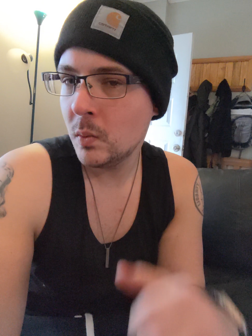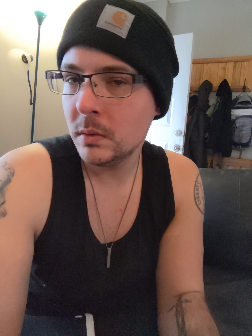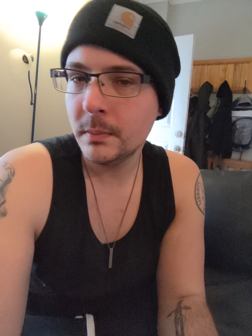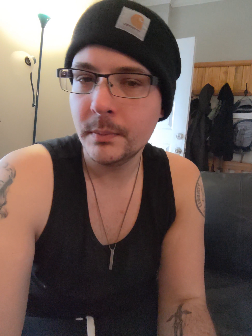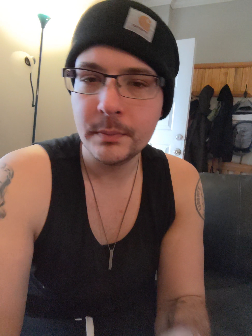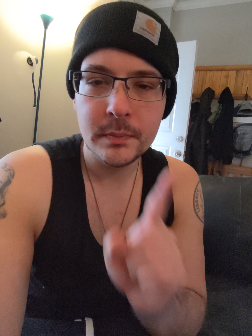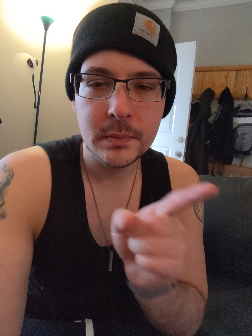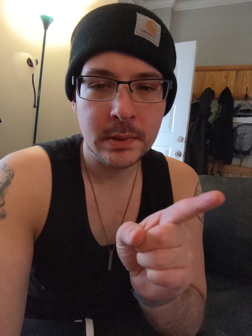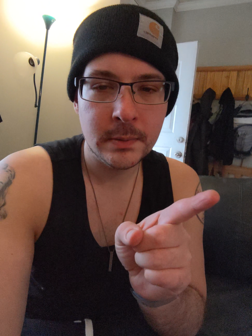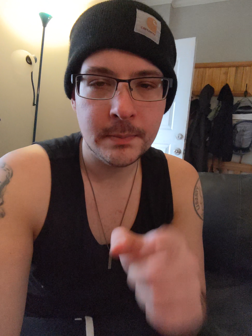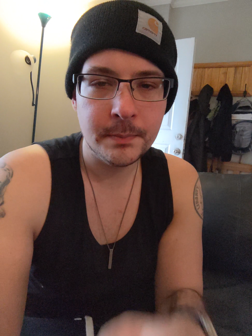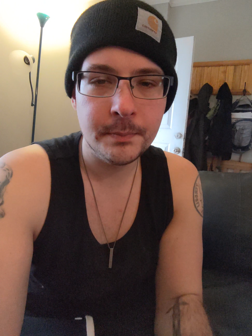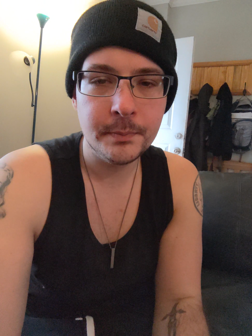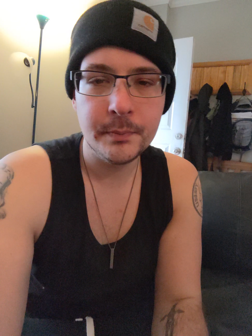he/she/it